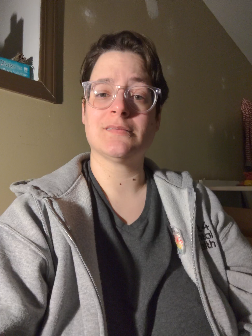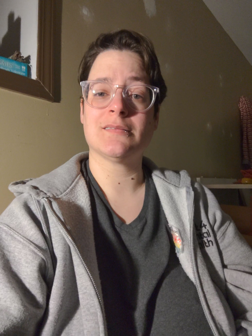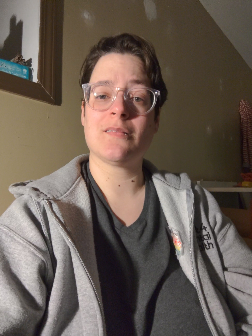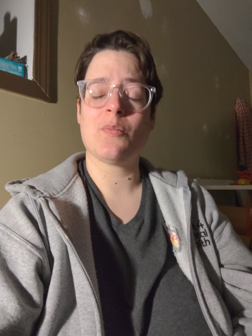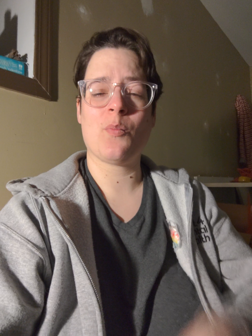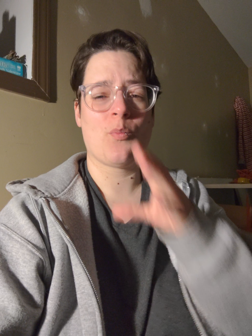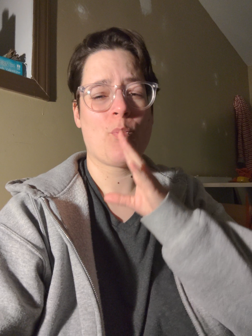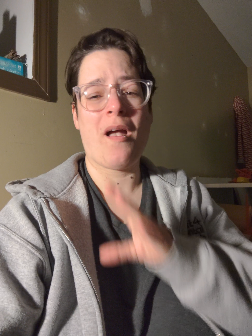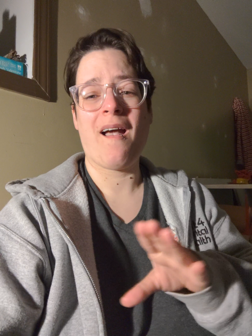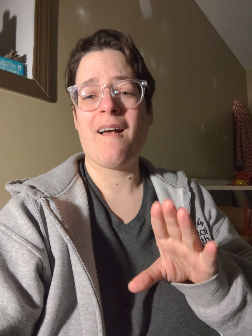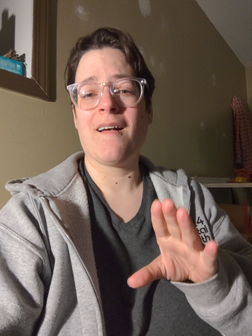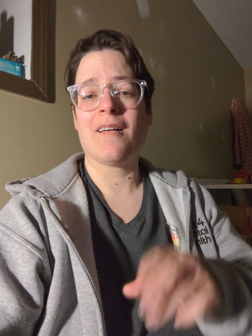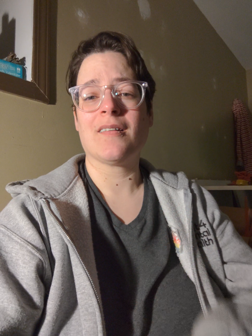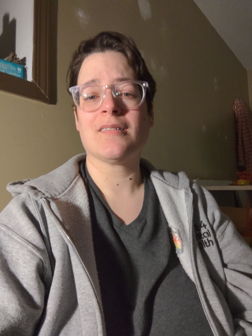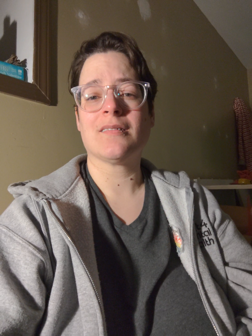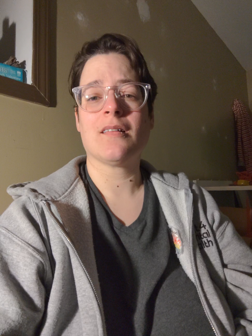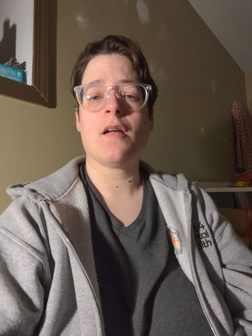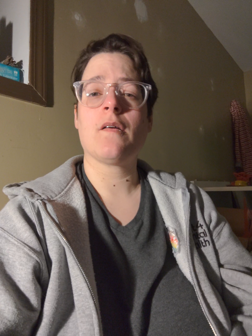quiet